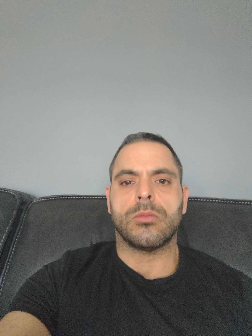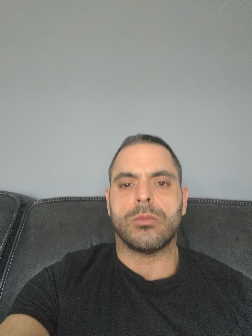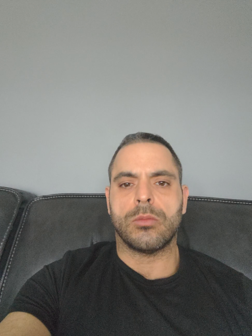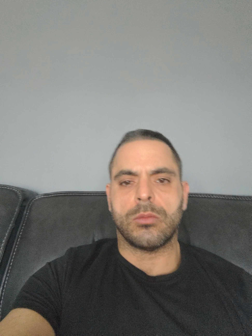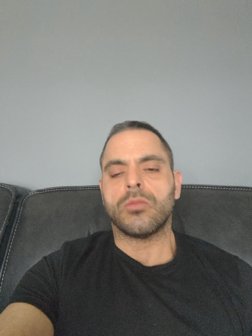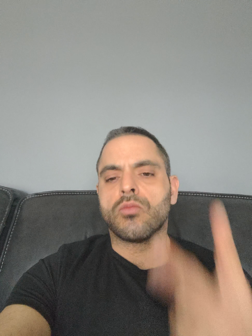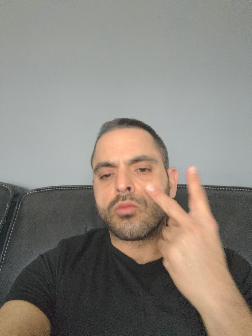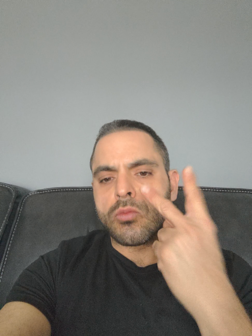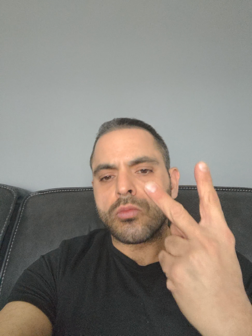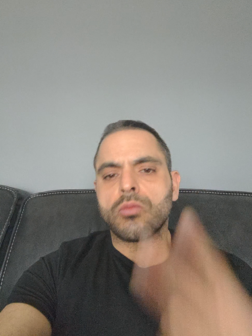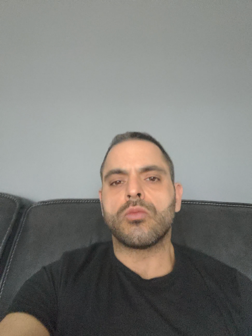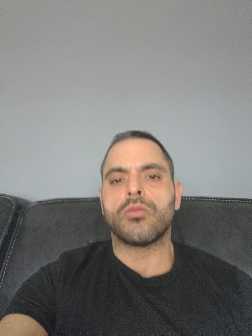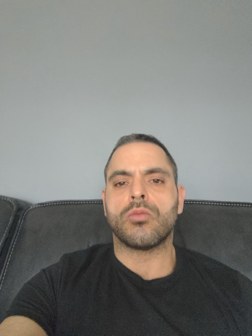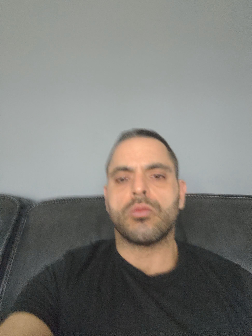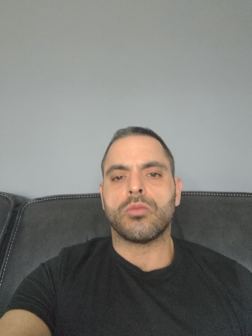see